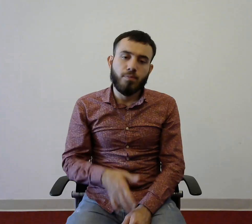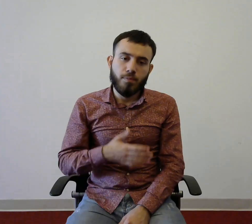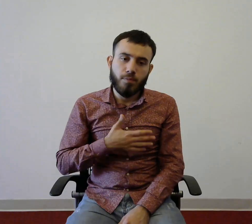mən